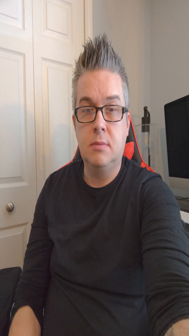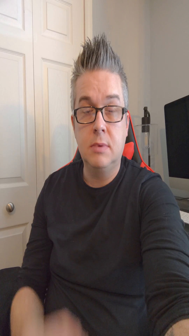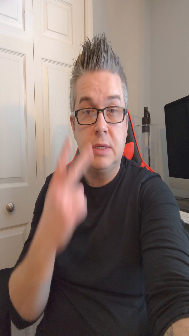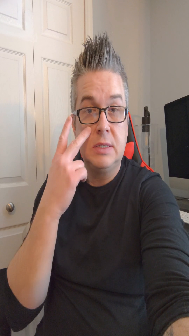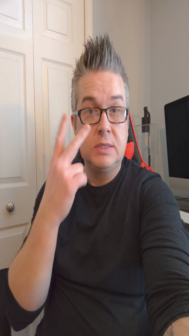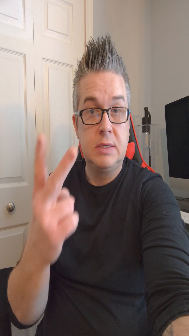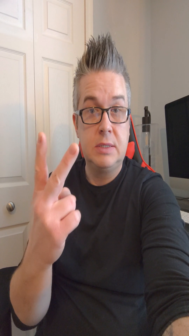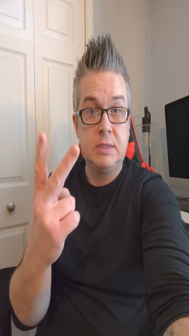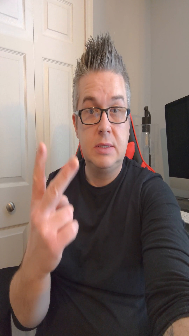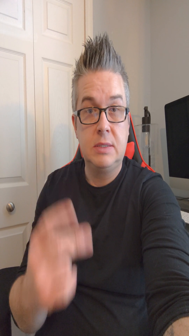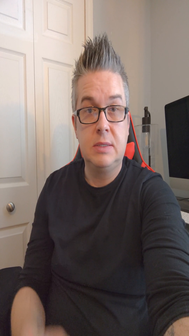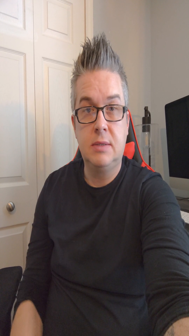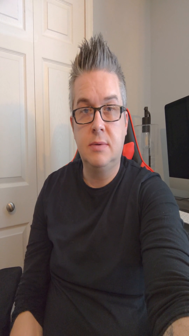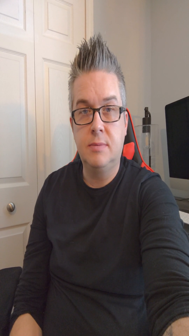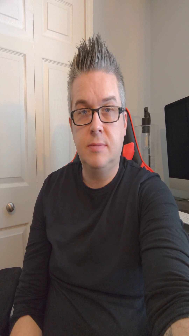see